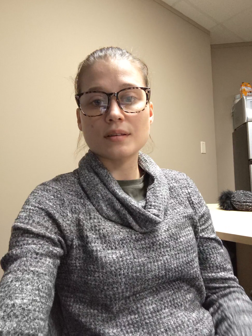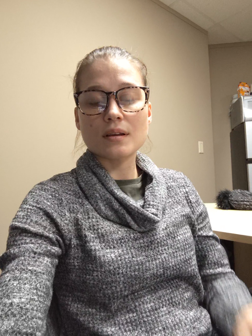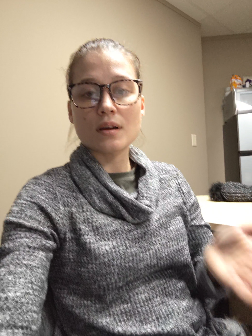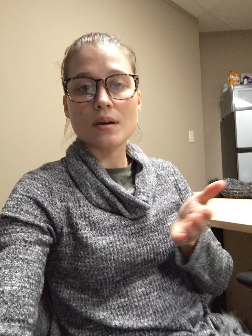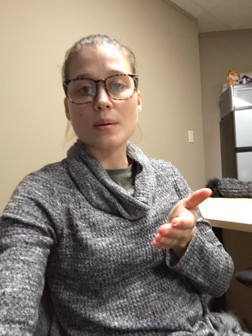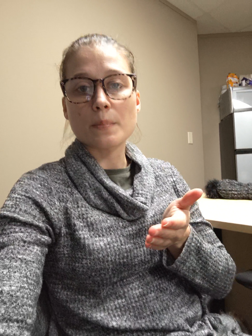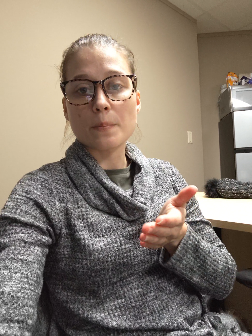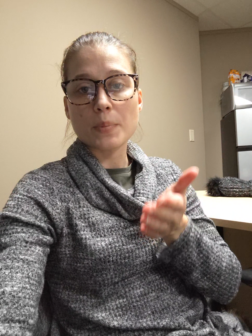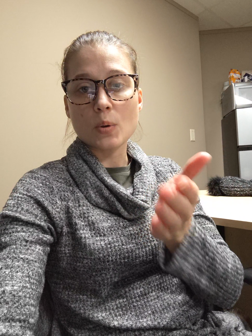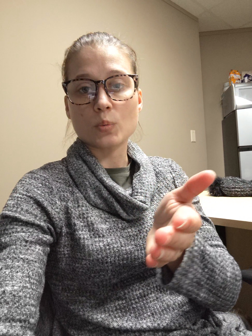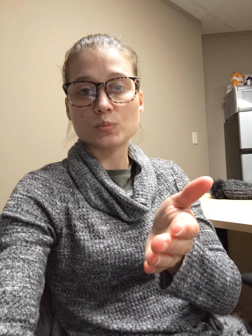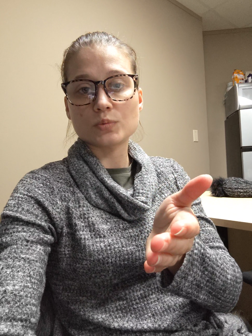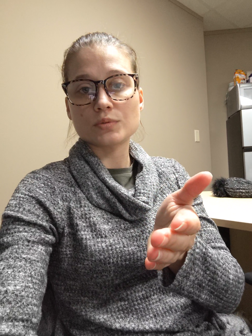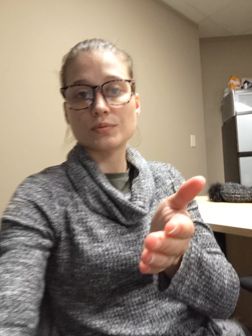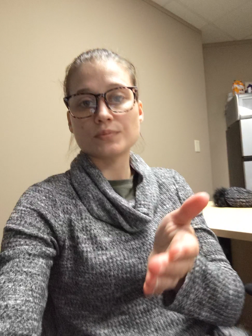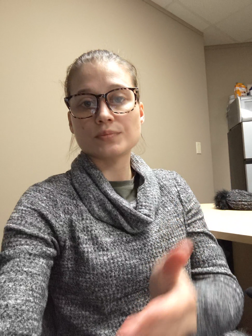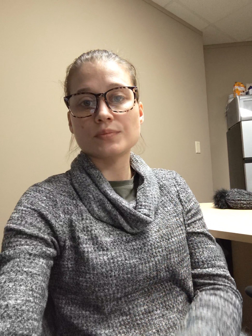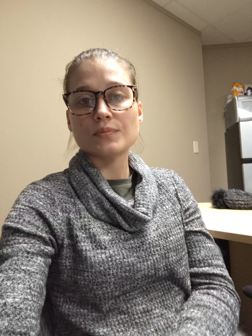boat